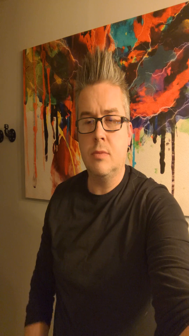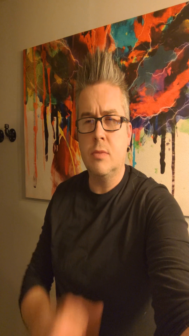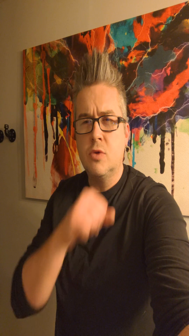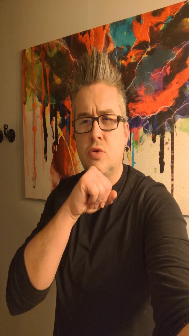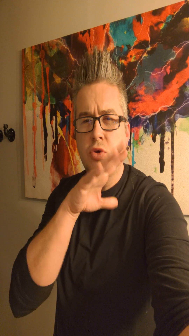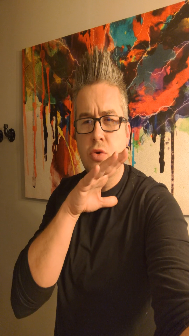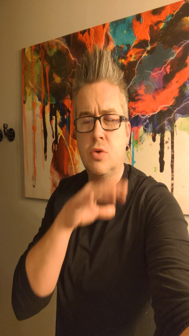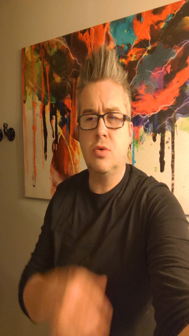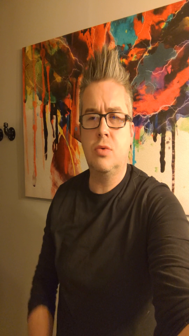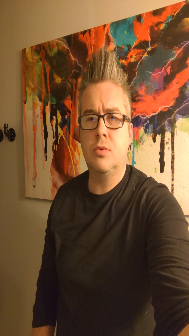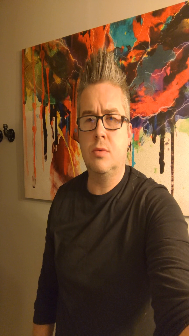dirty